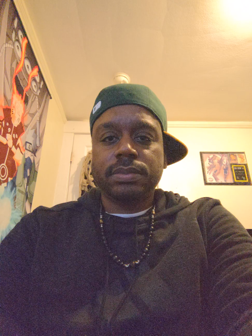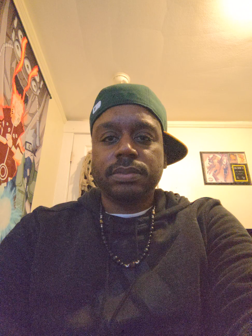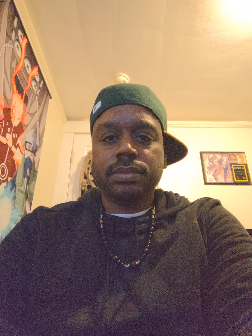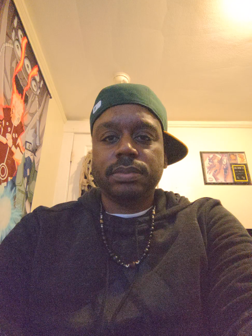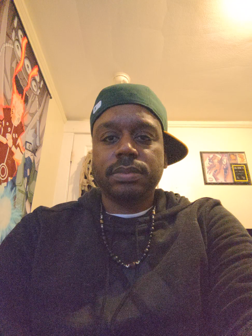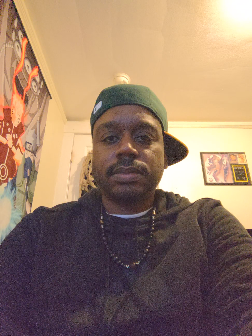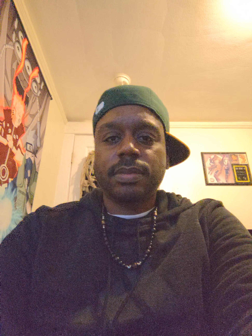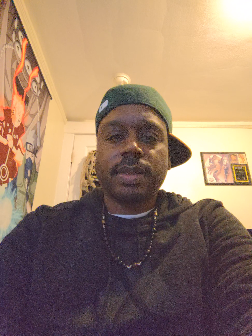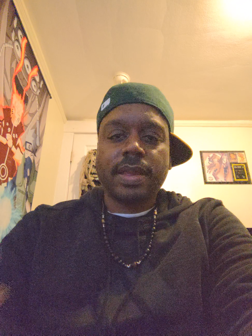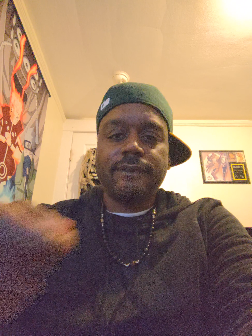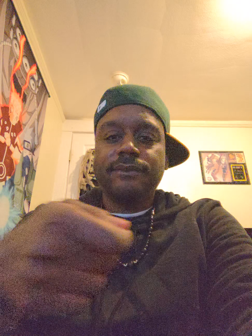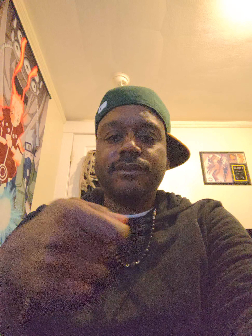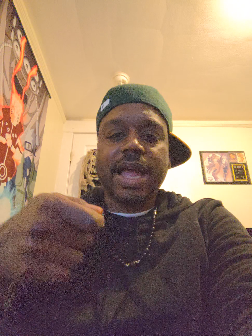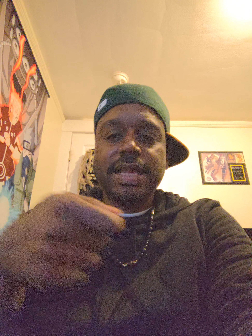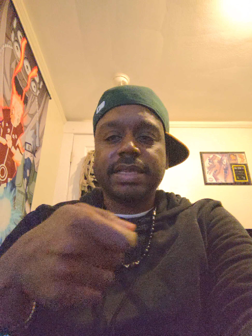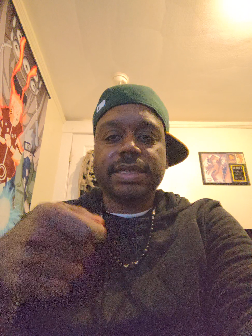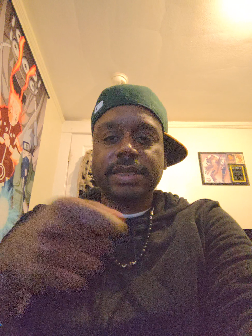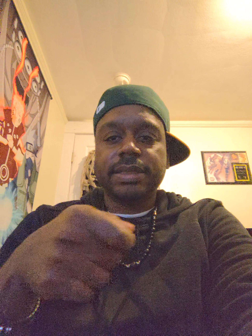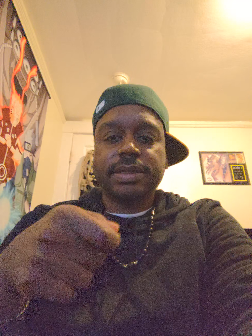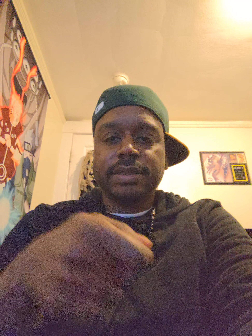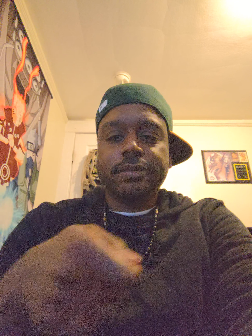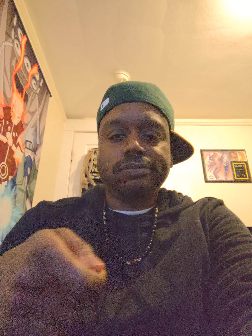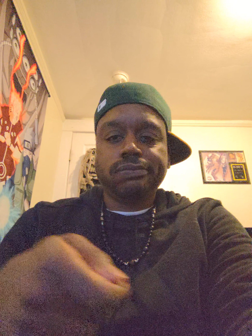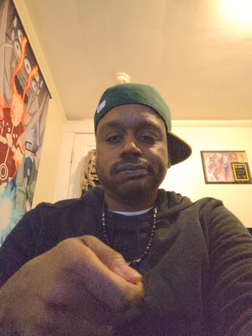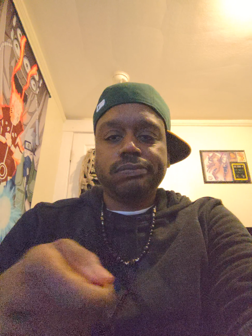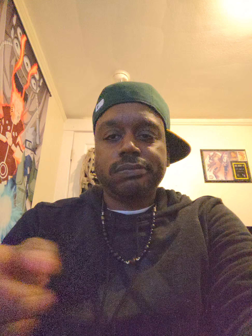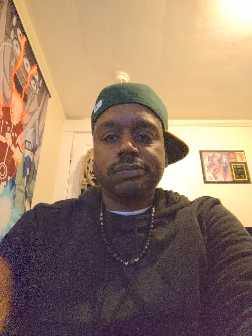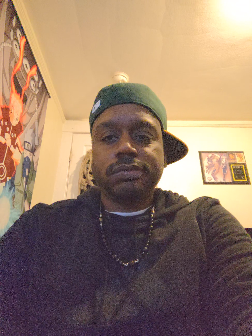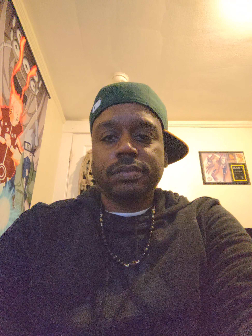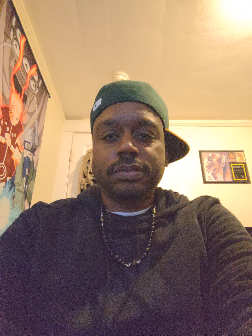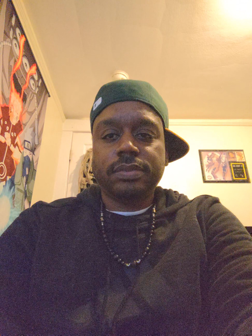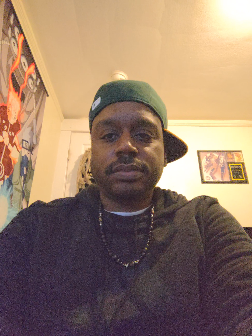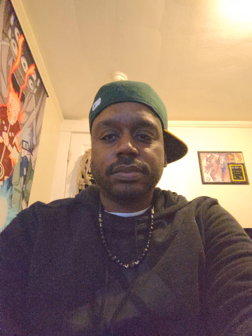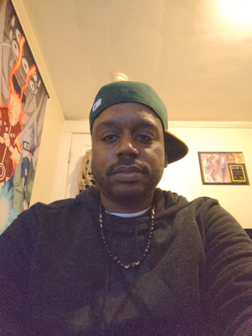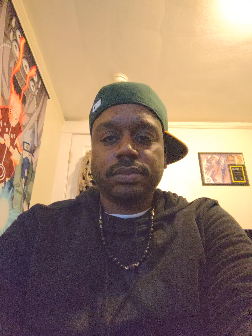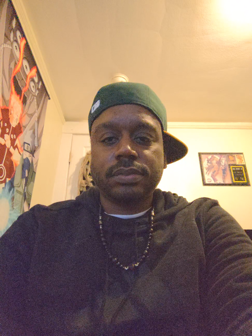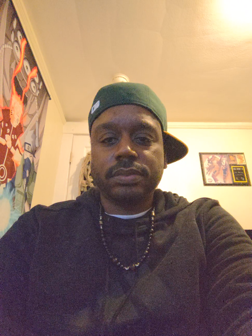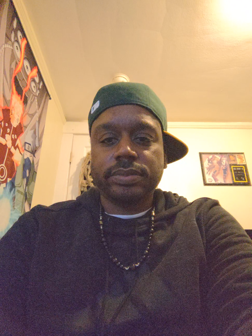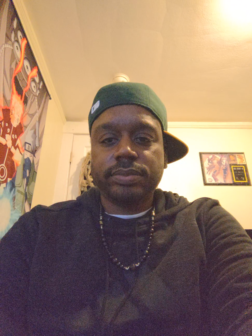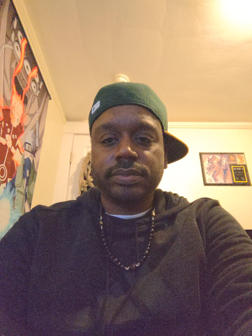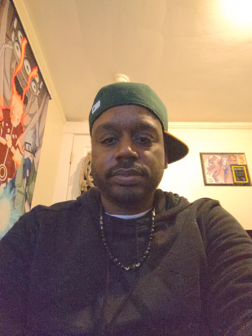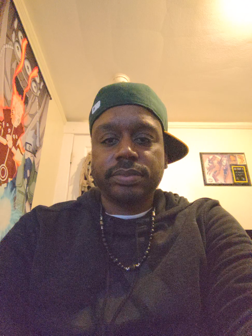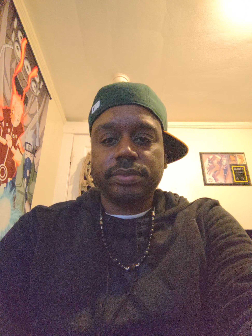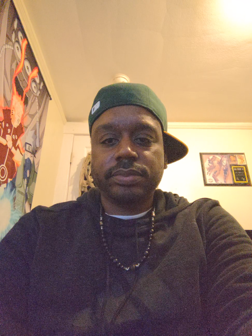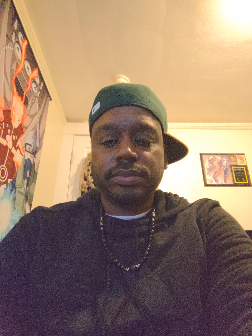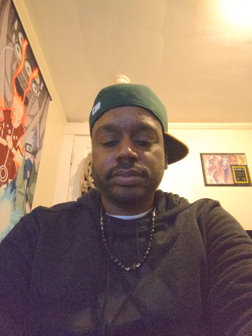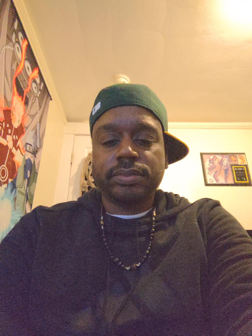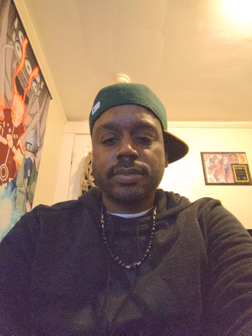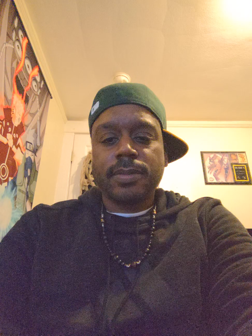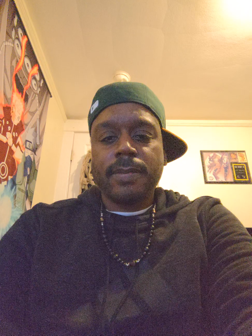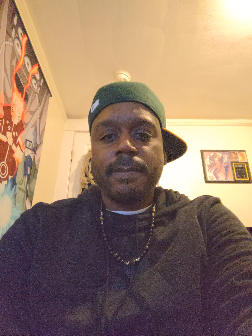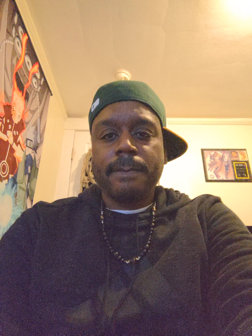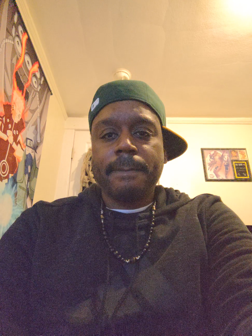vacuum